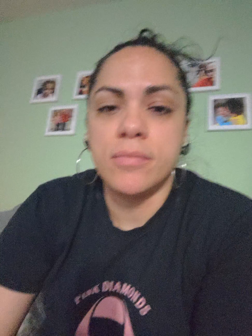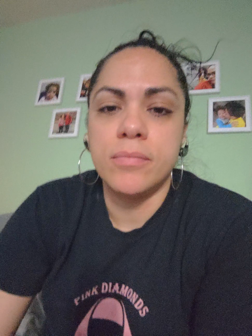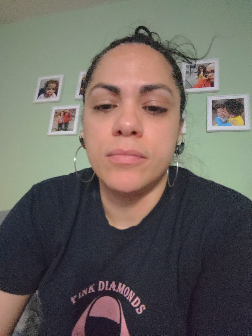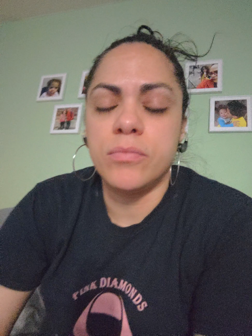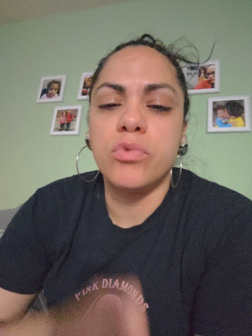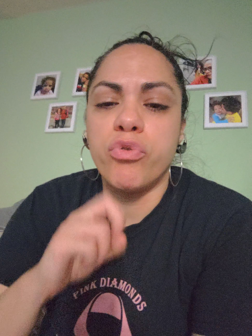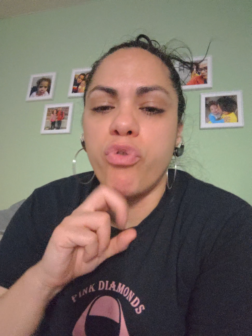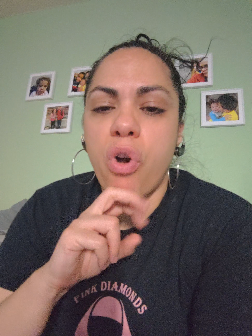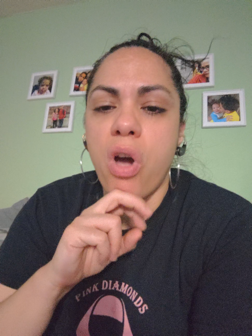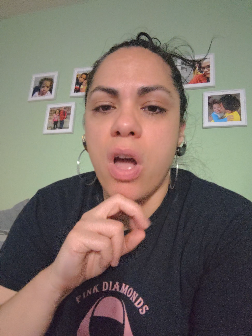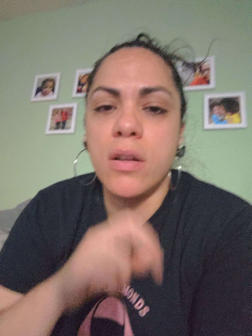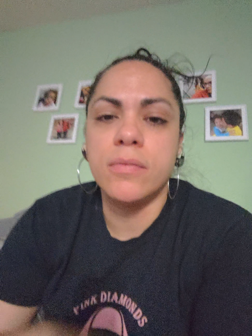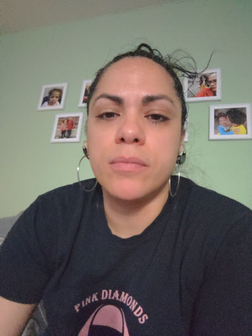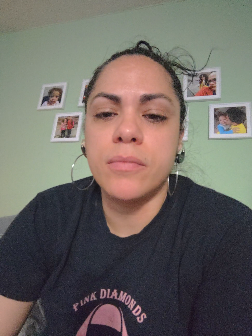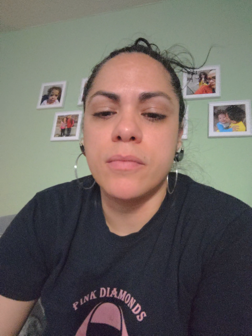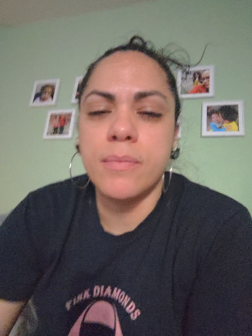frog